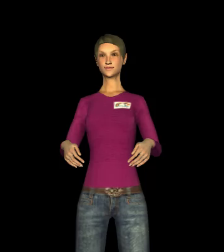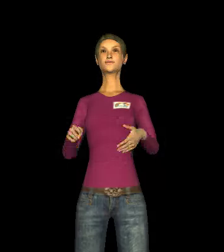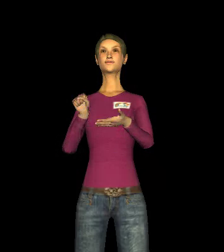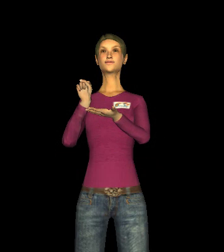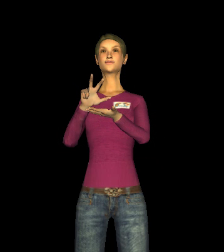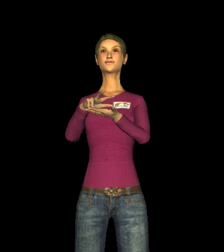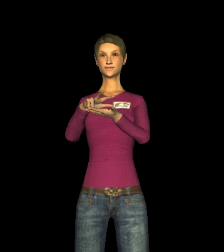بقعة